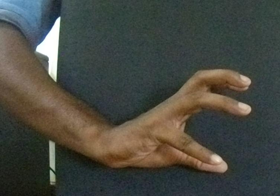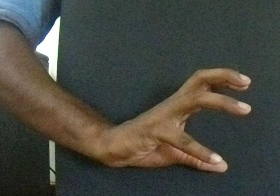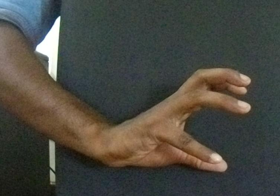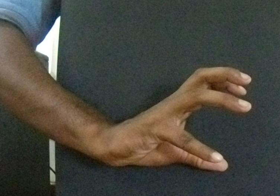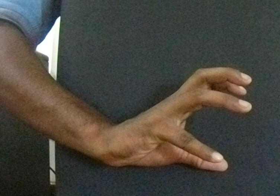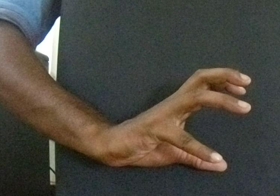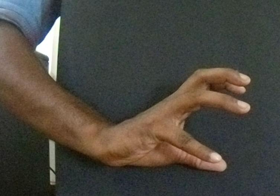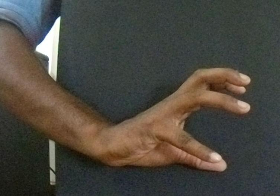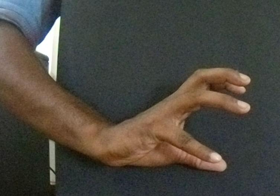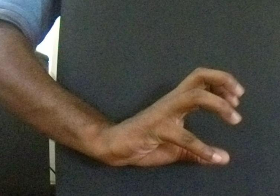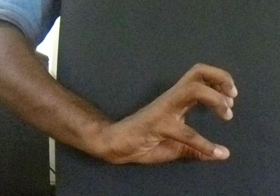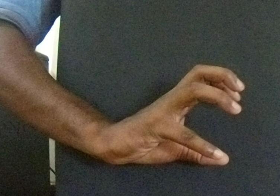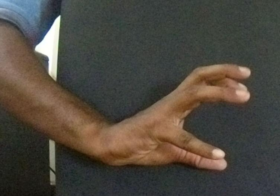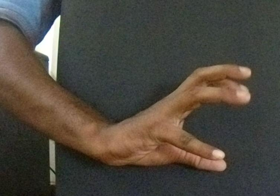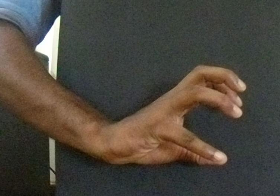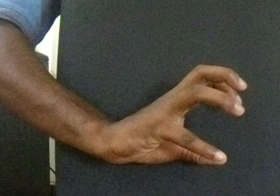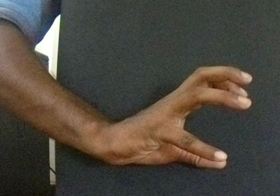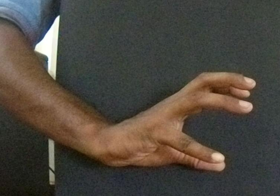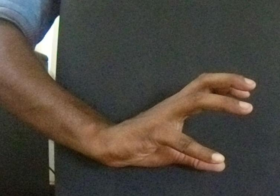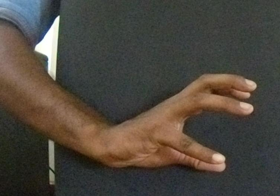pain